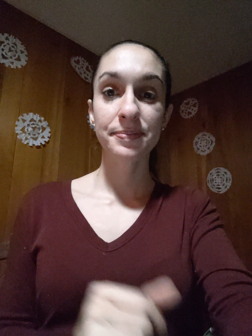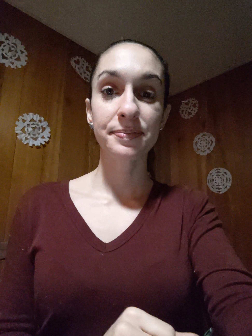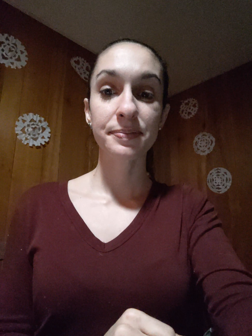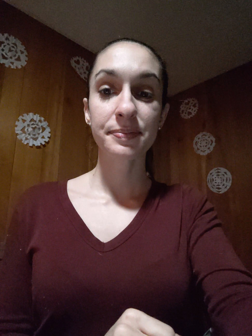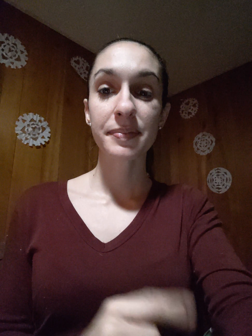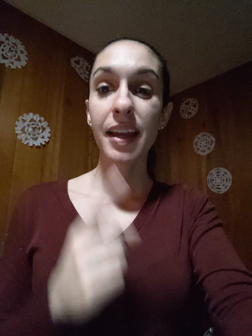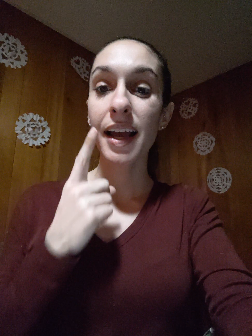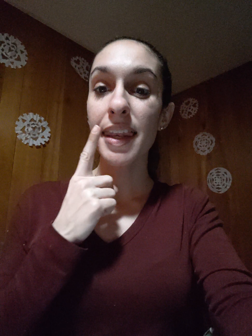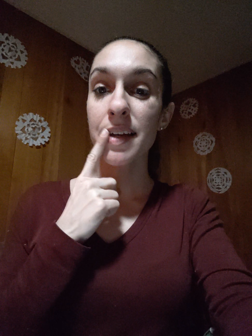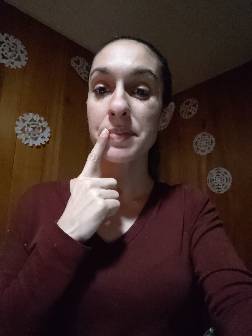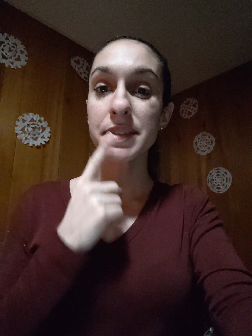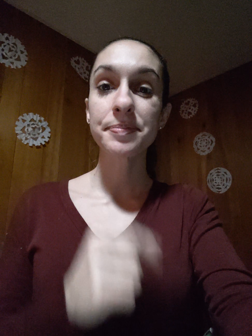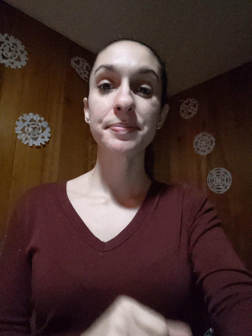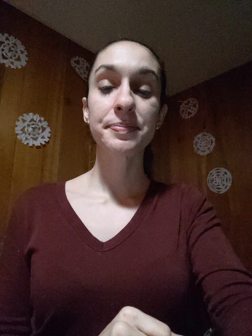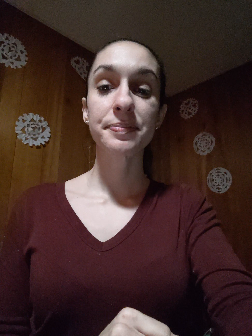lips